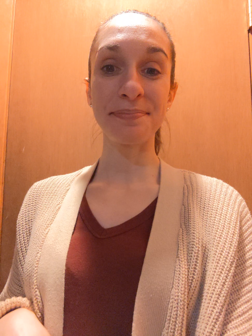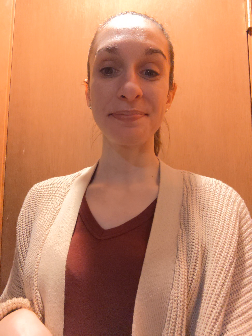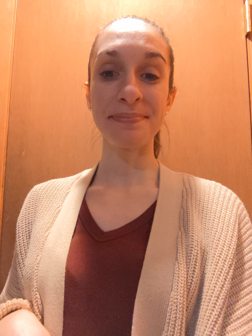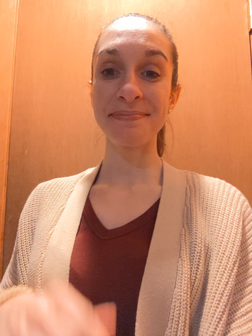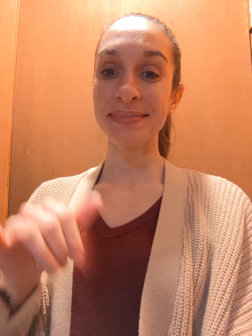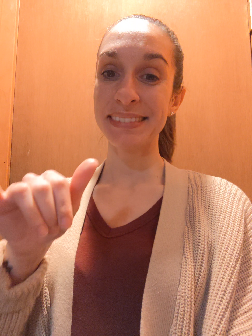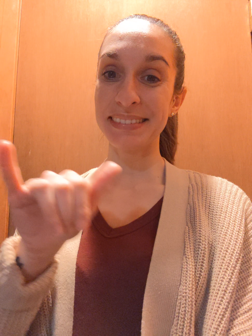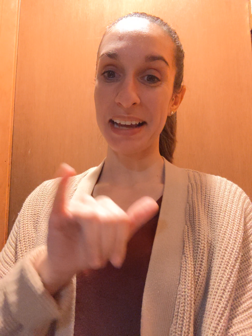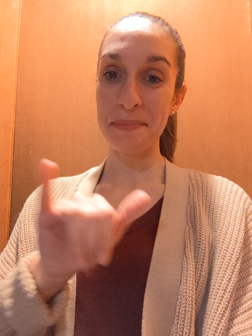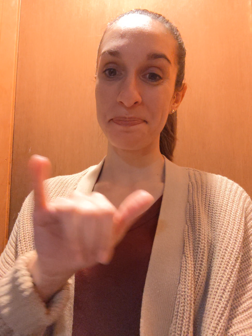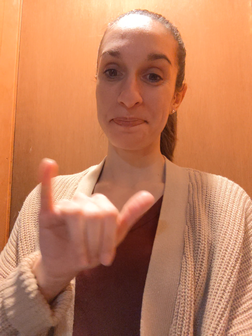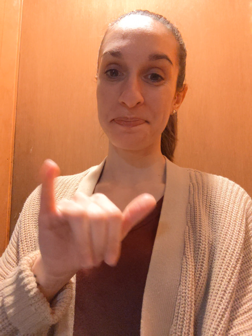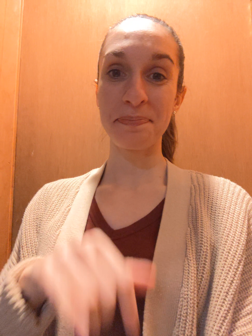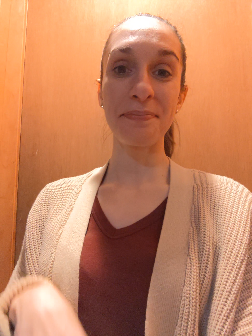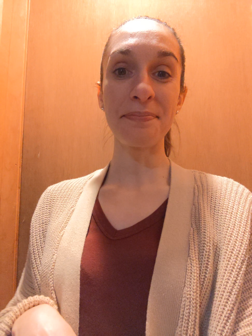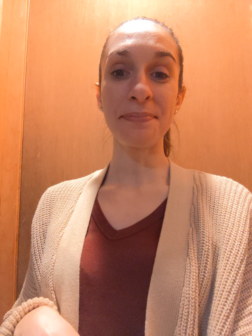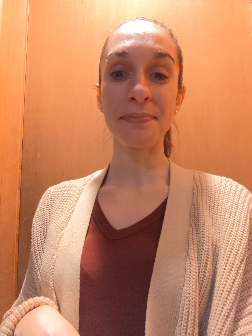same